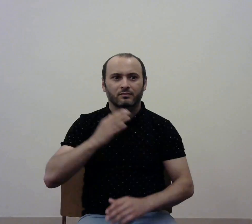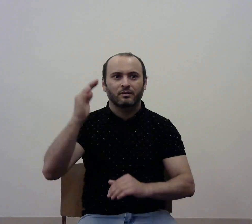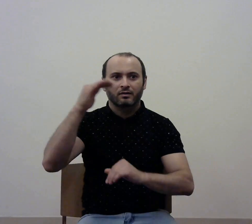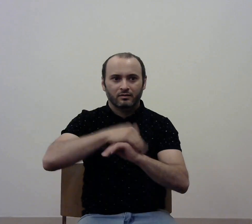axşam